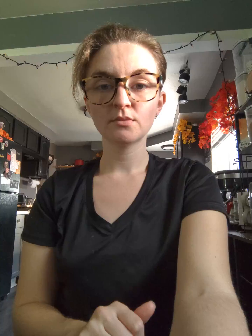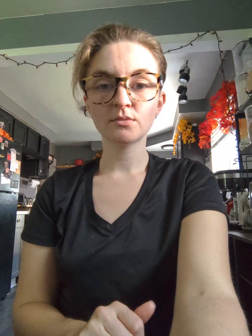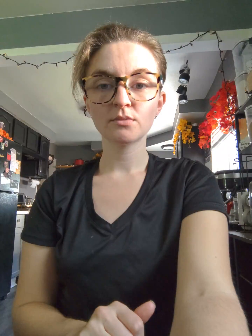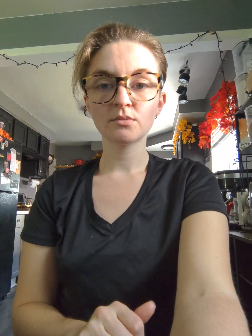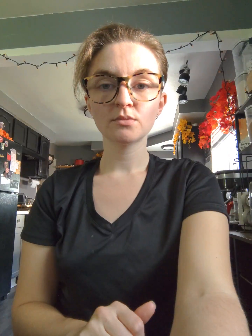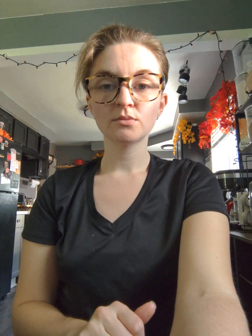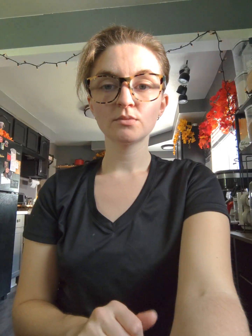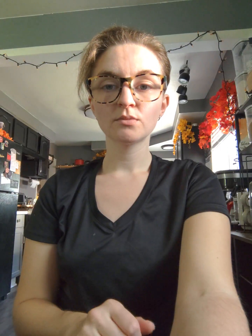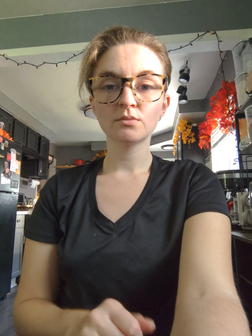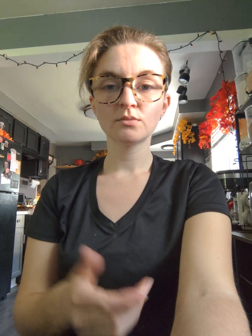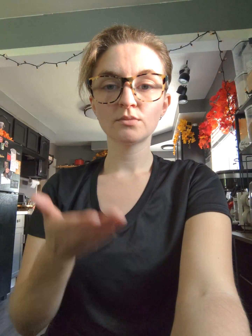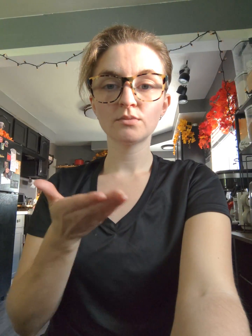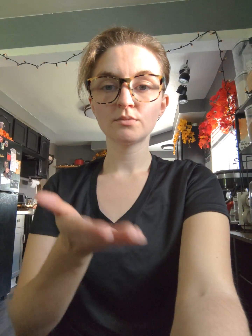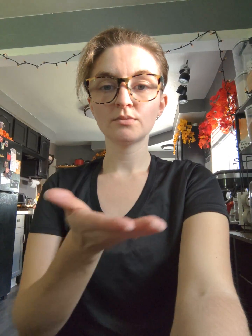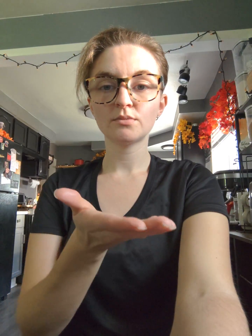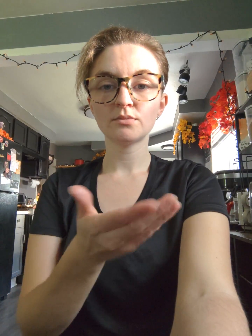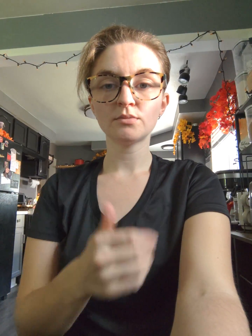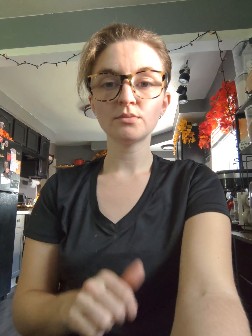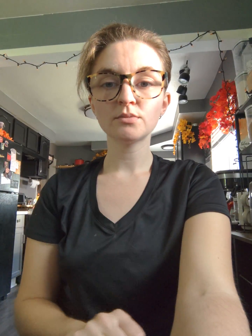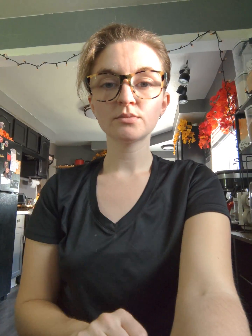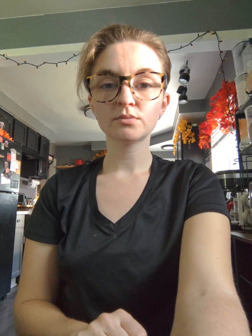oven